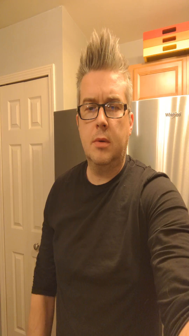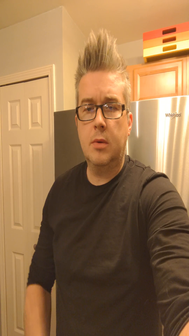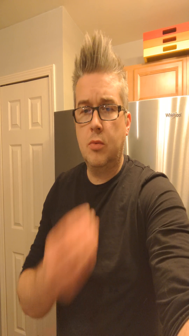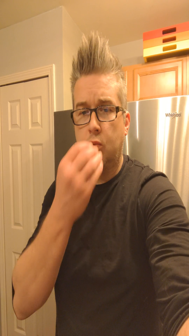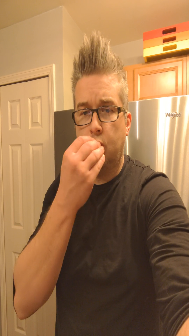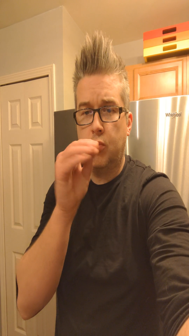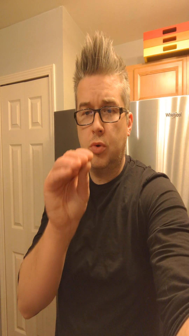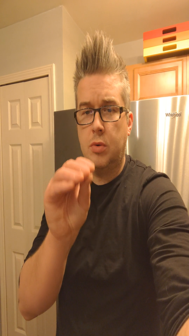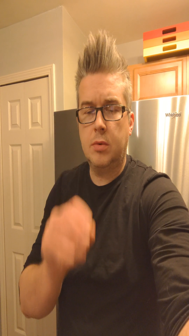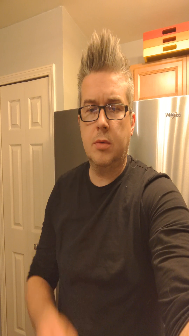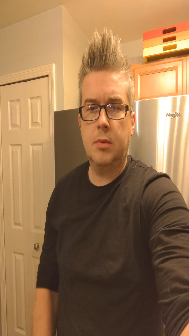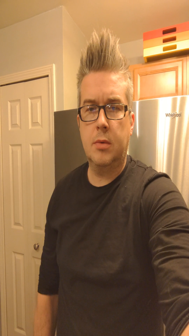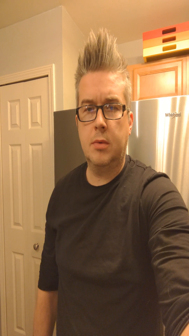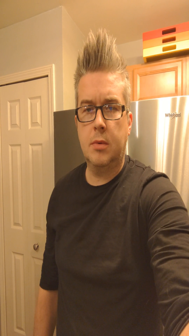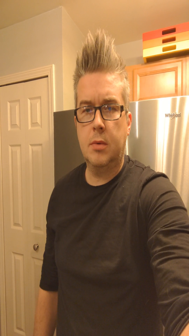kiss